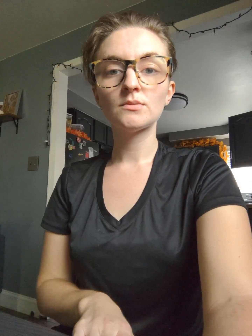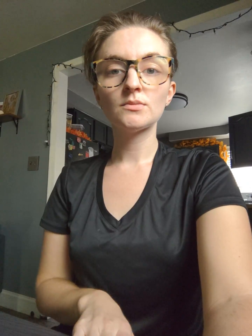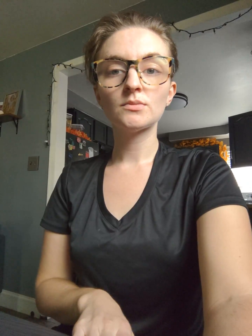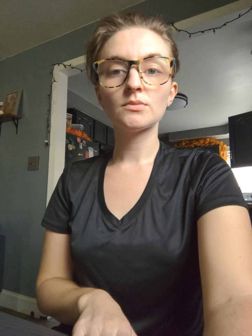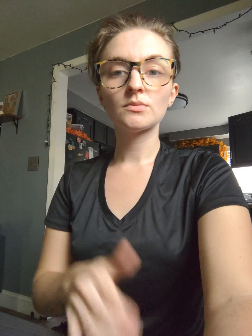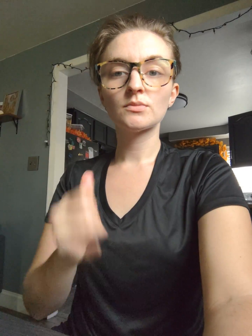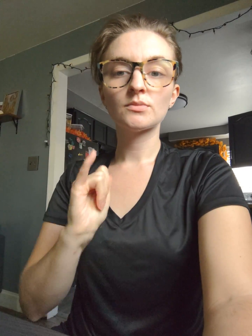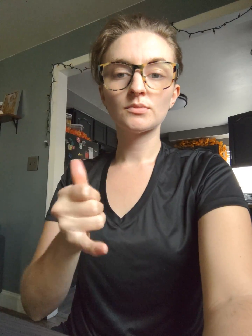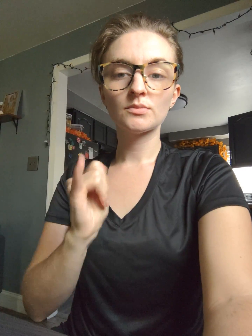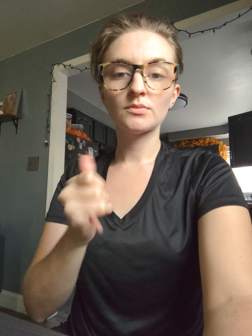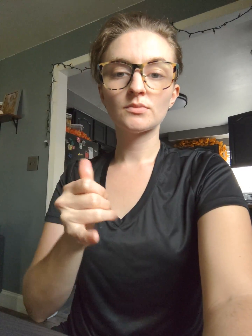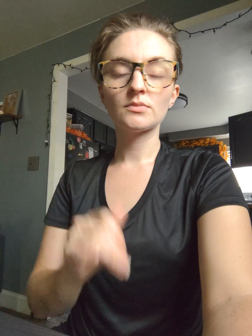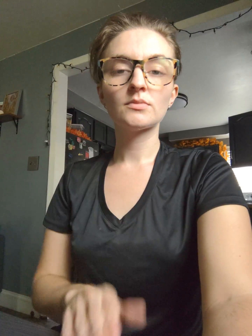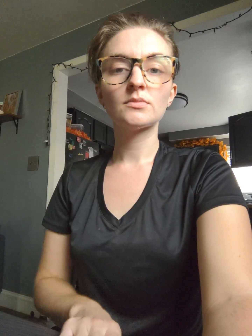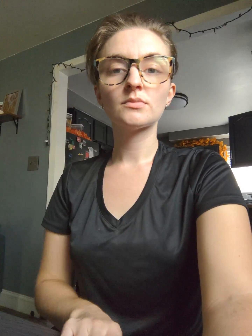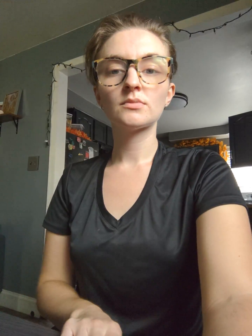rocking chair